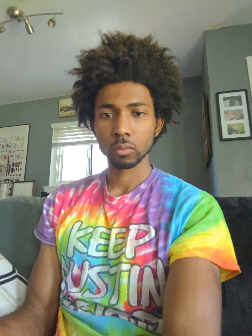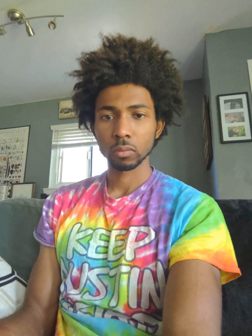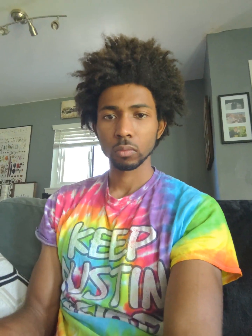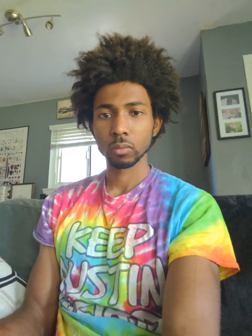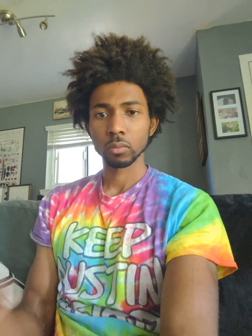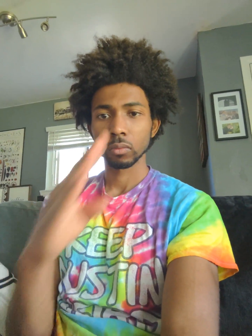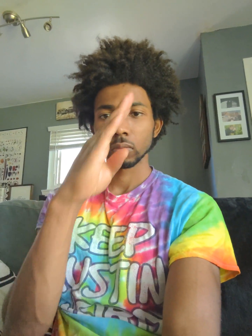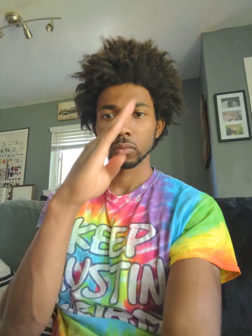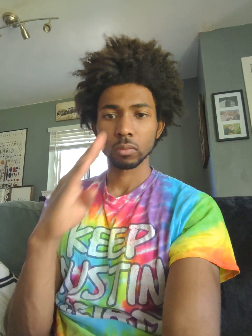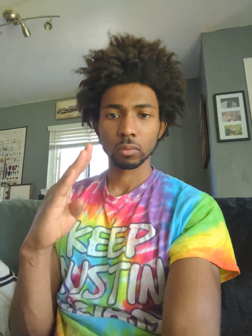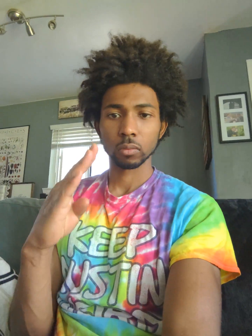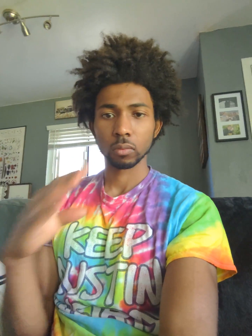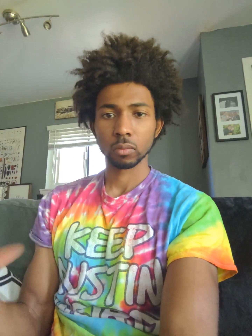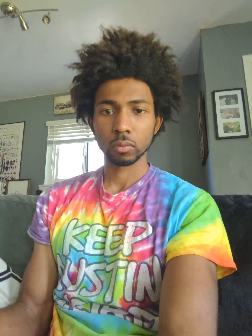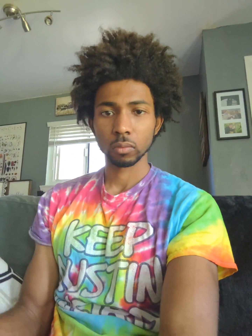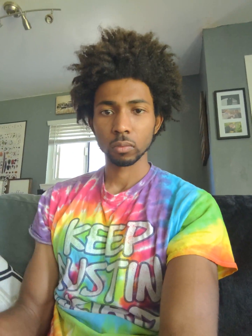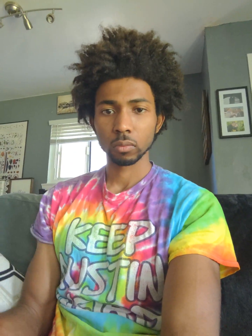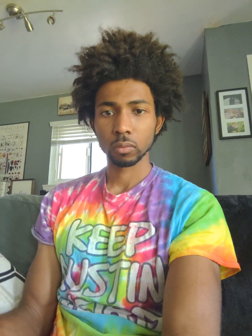roof